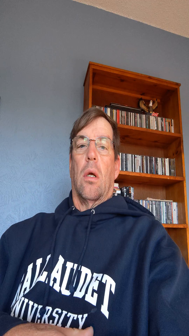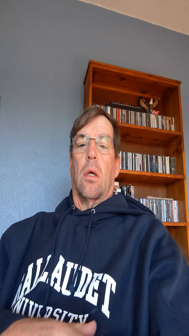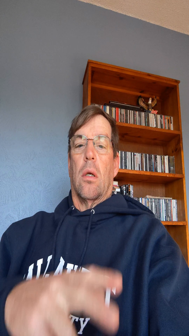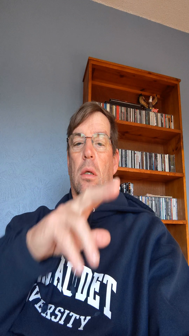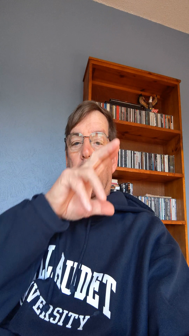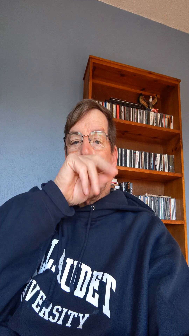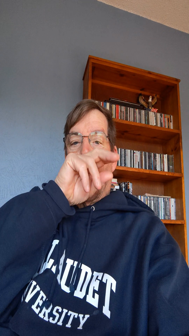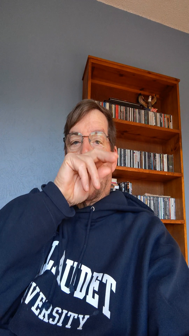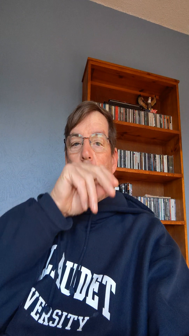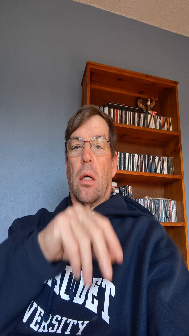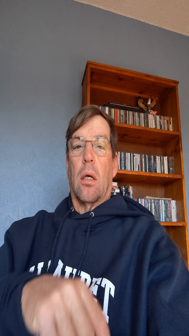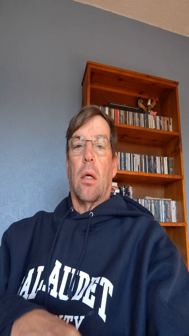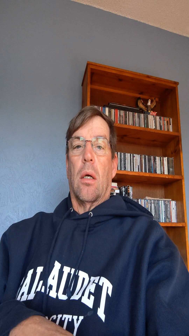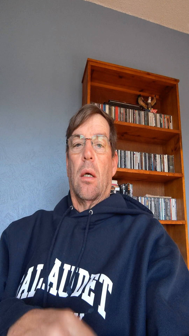duck